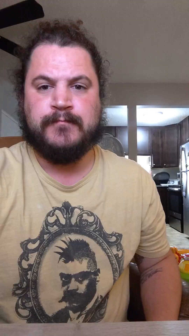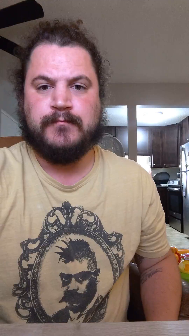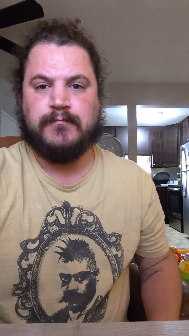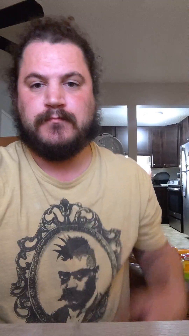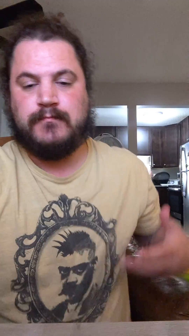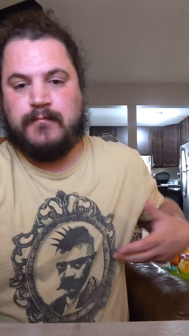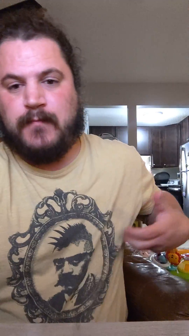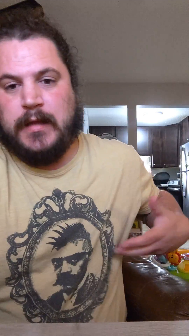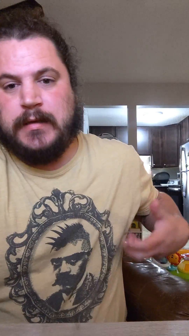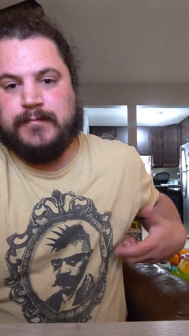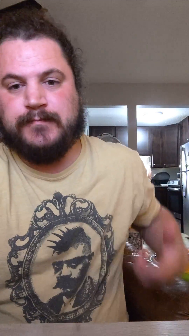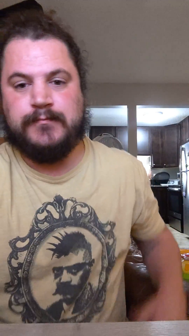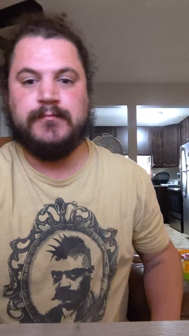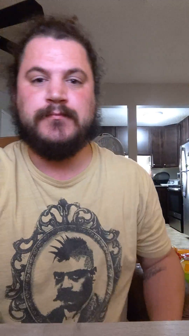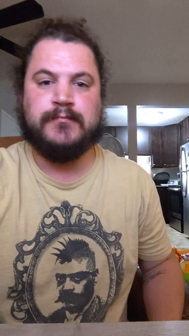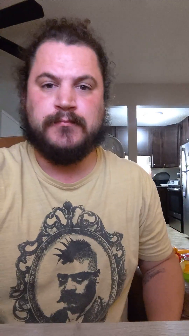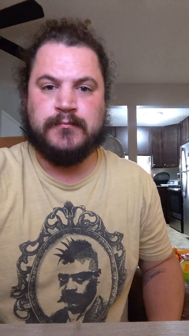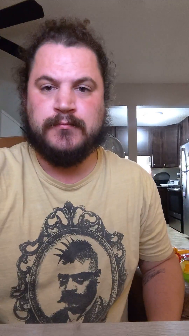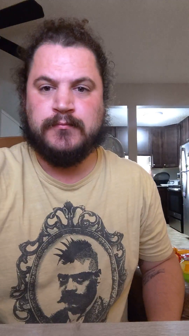monkey